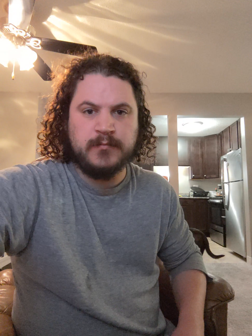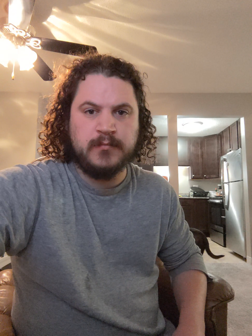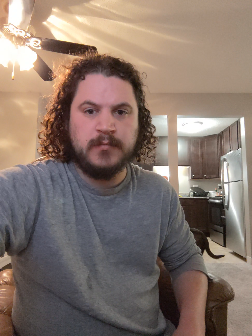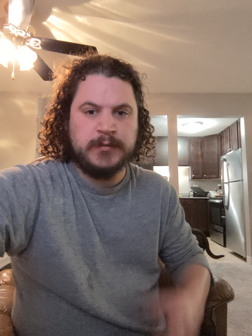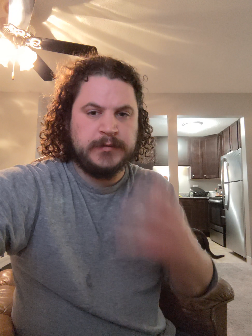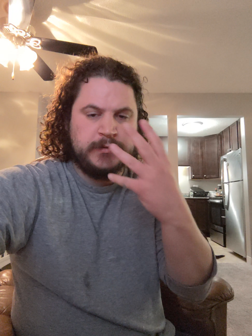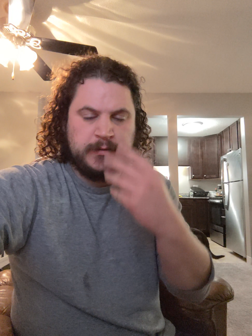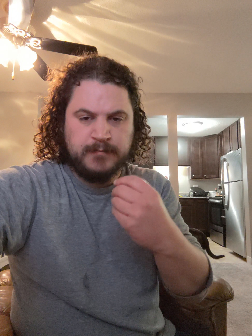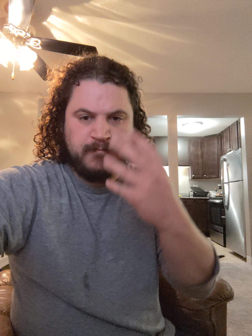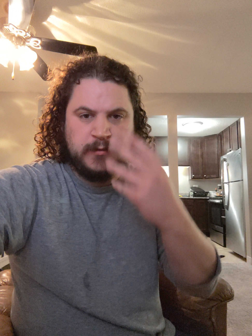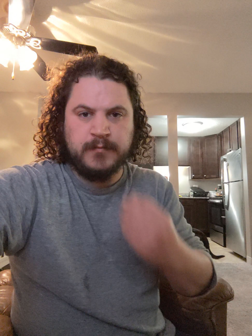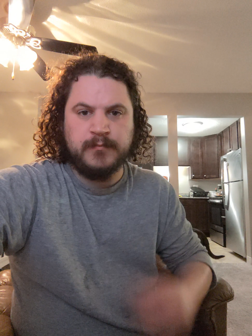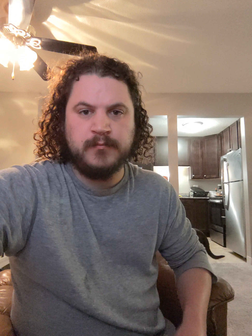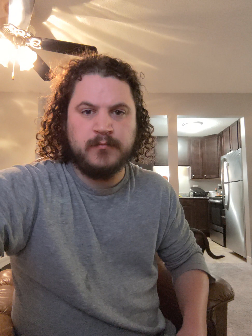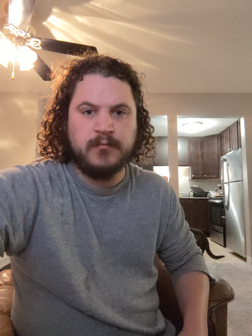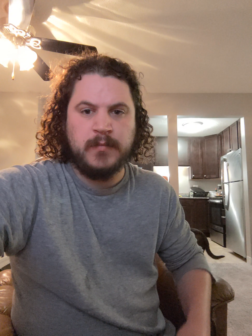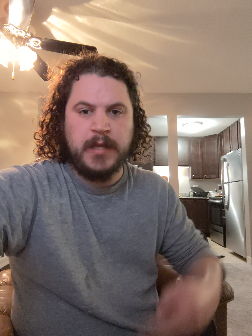sleepy